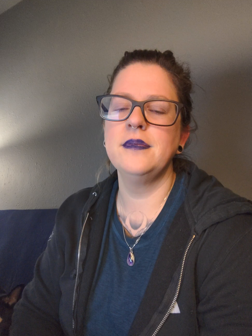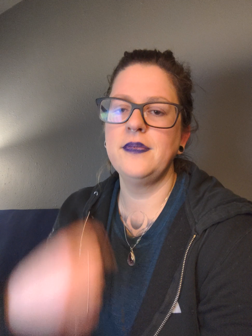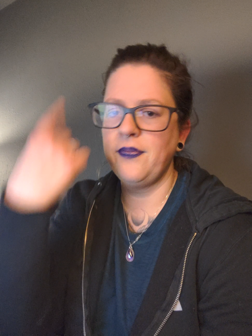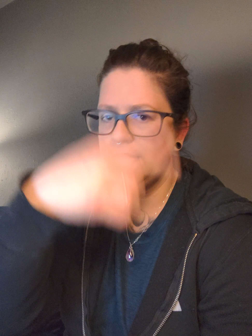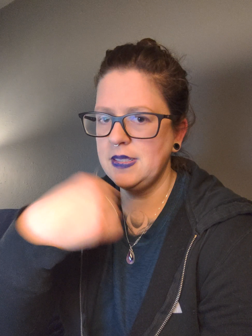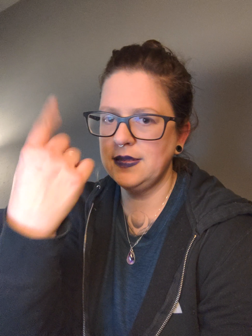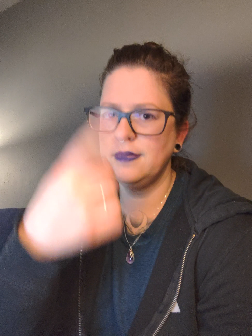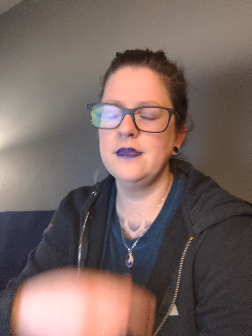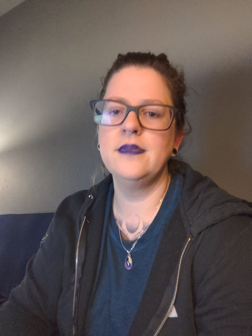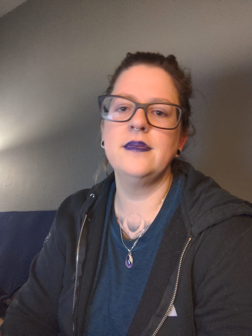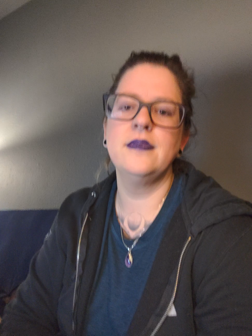face